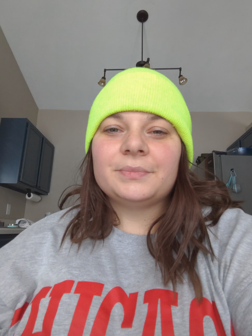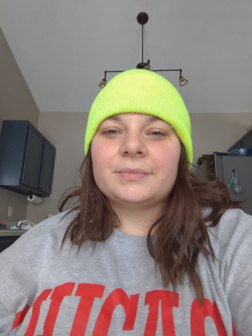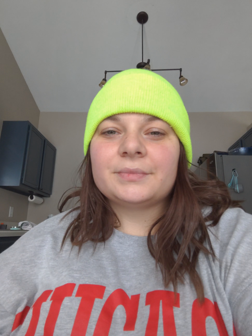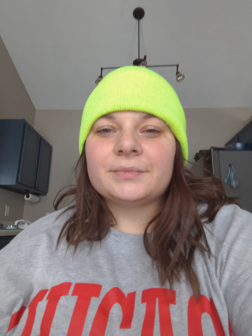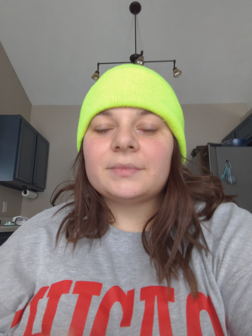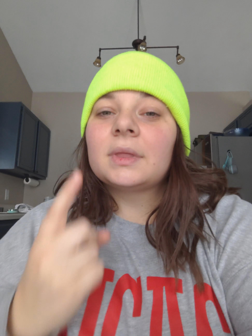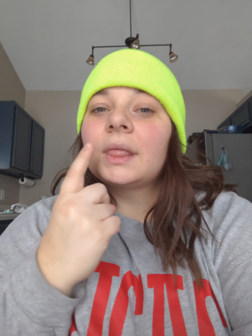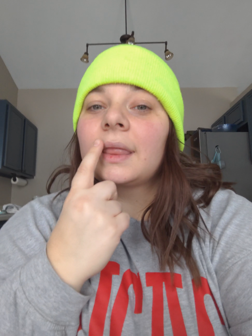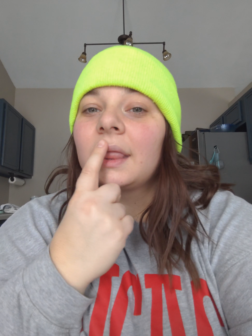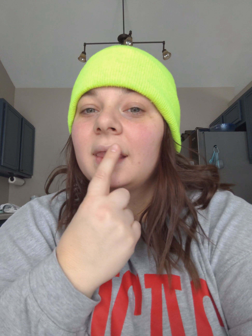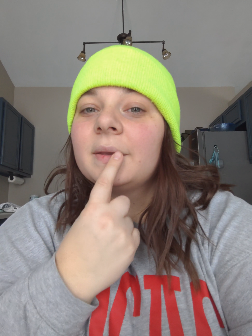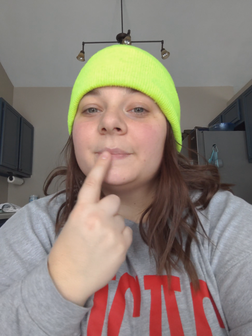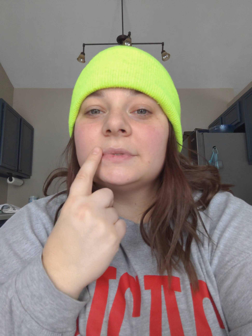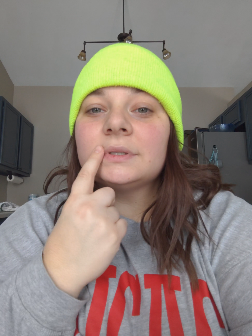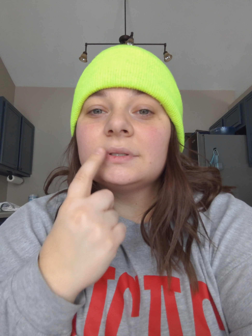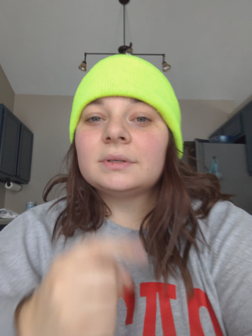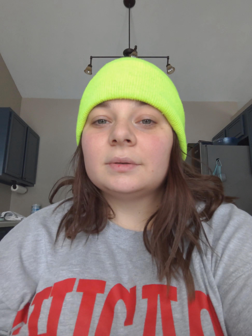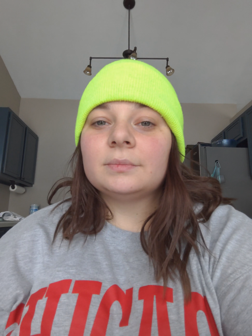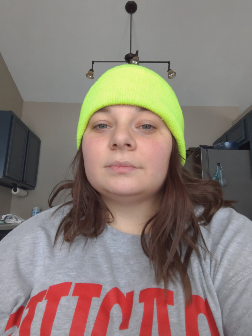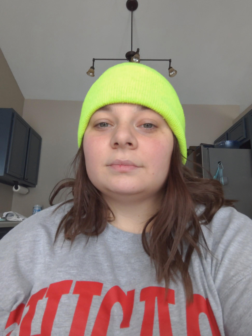lips